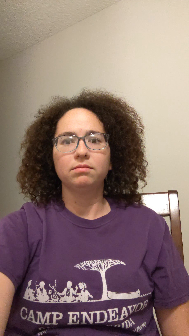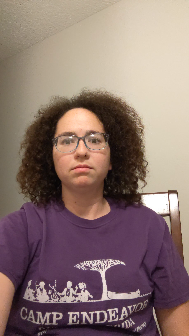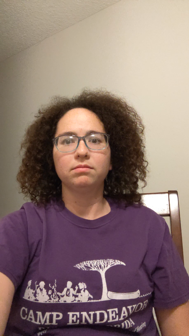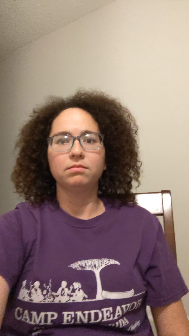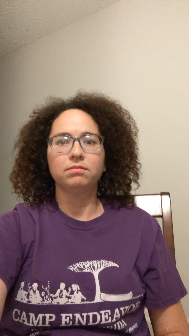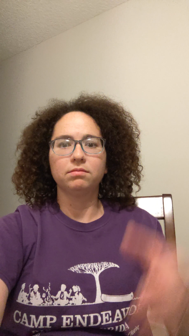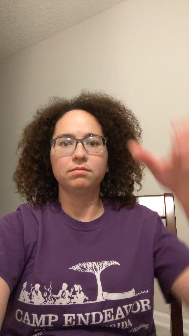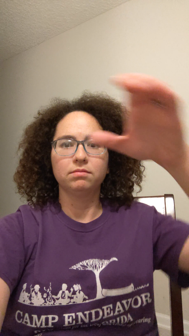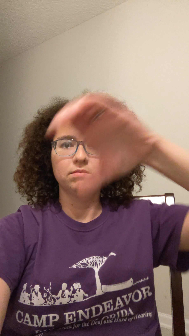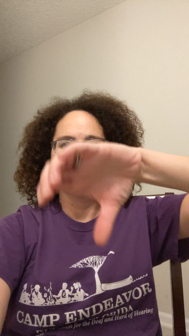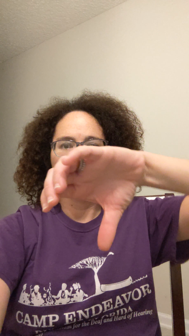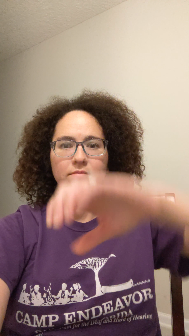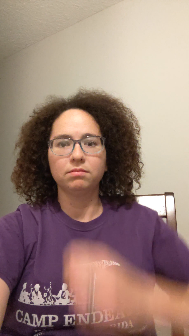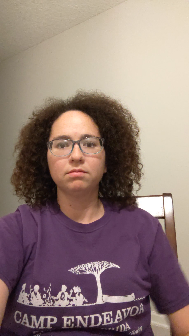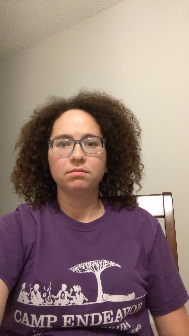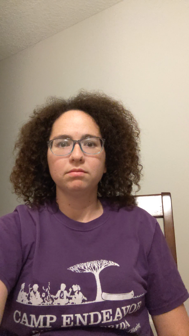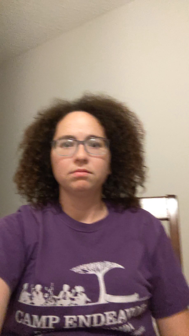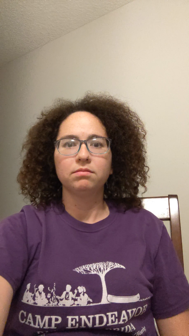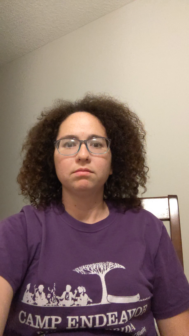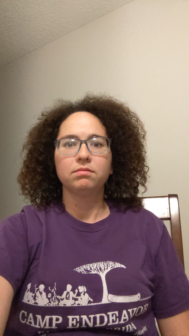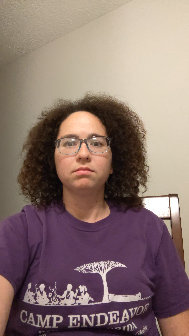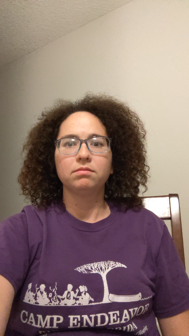pour